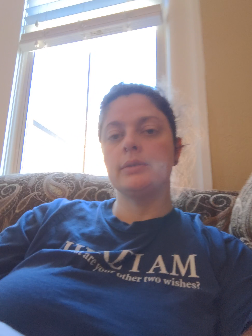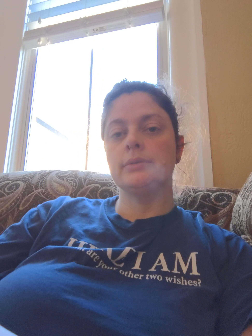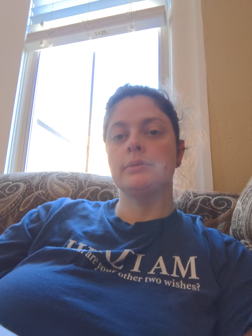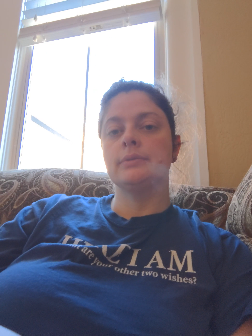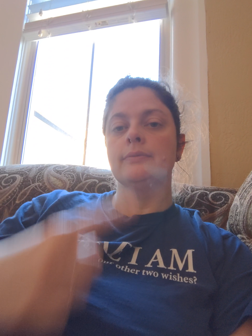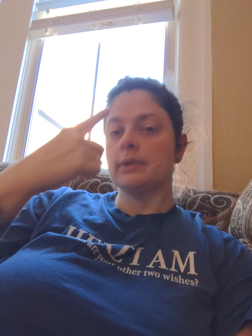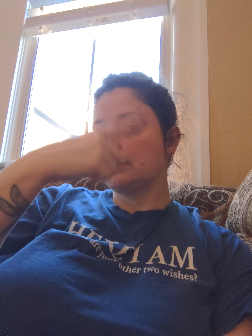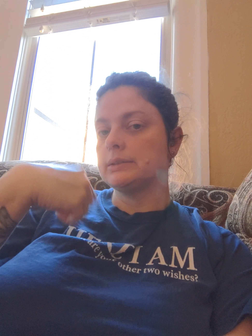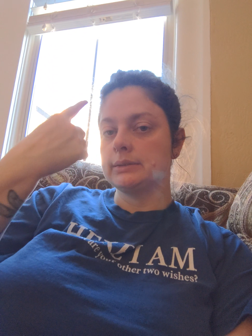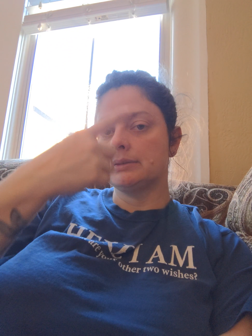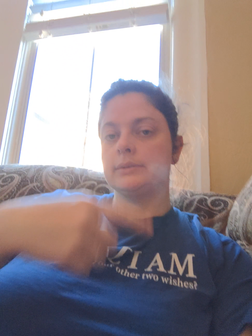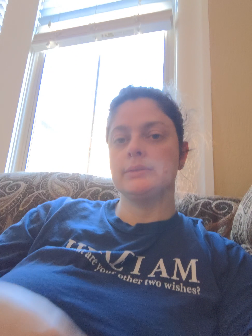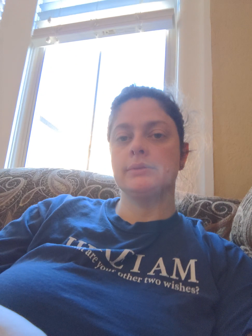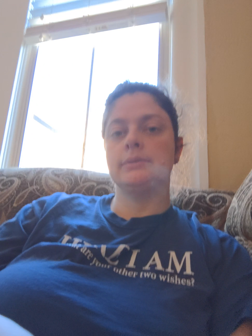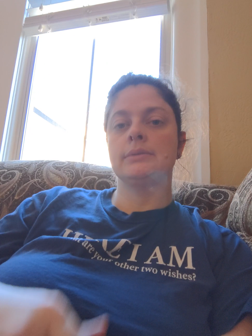face